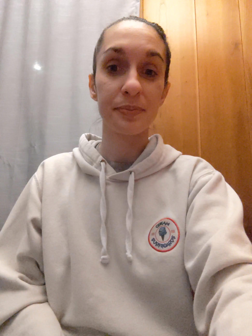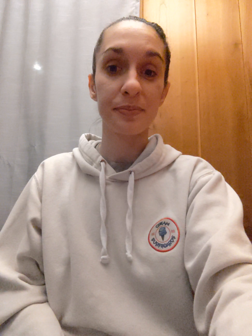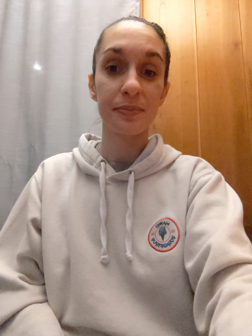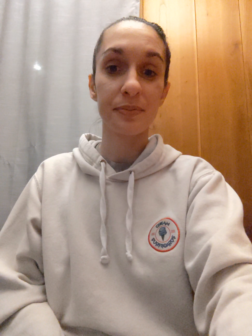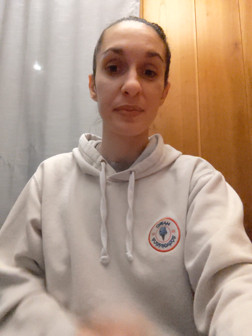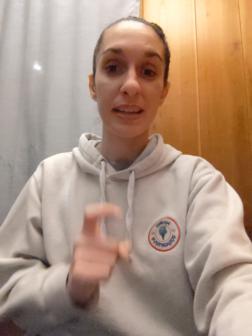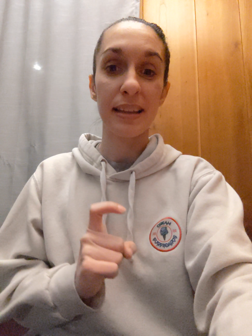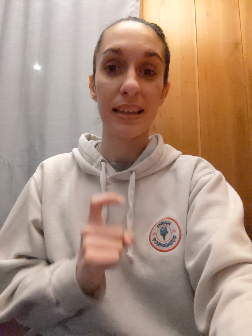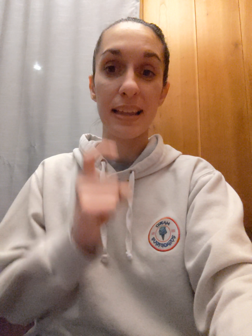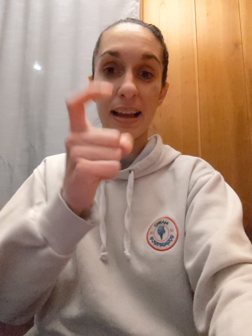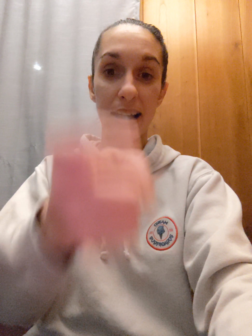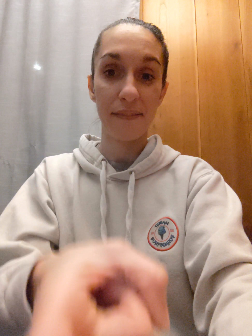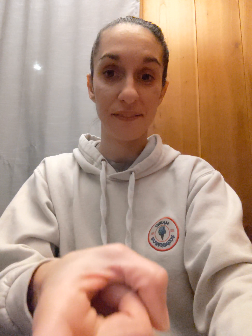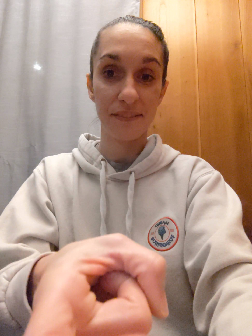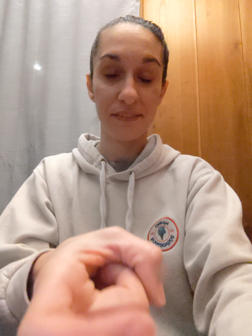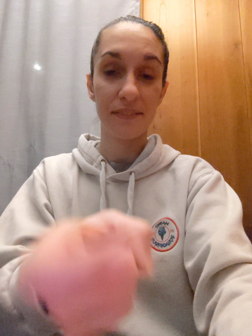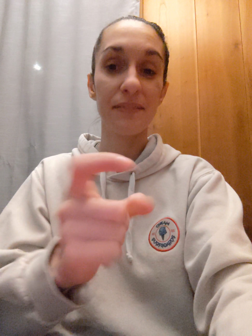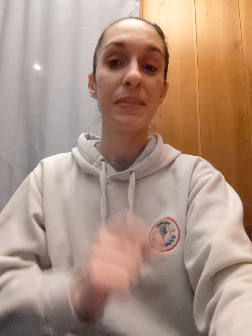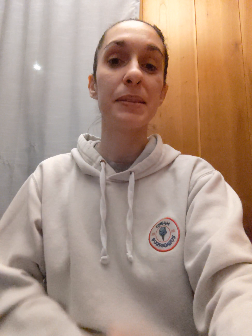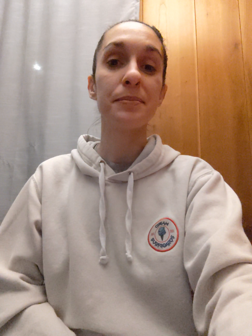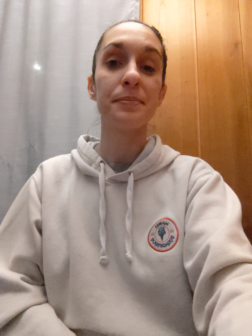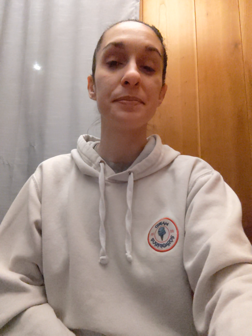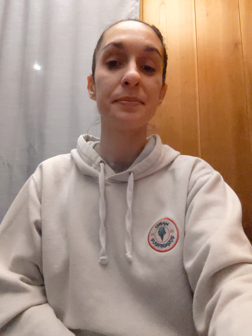give